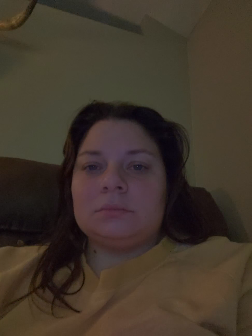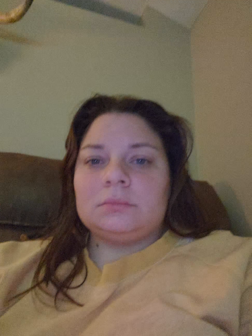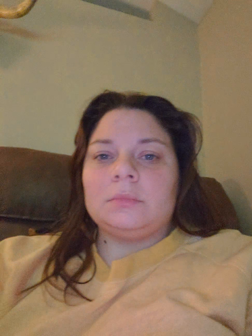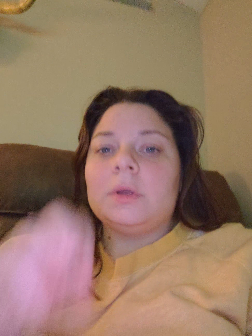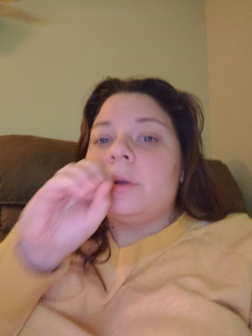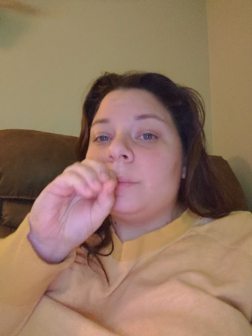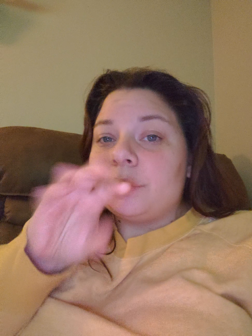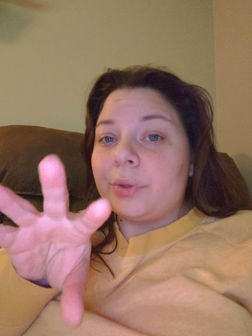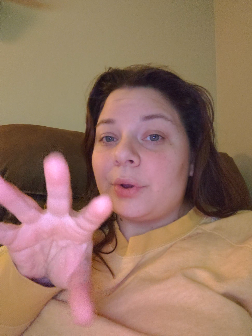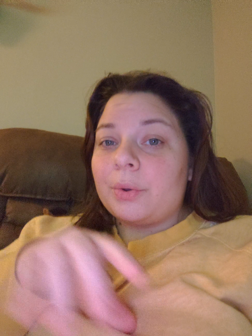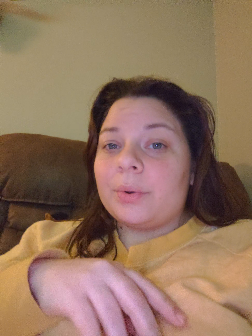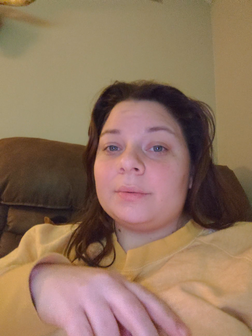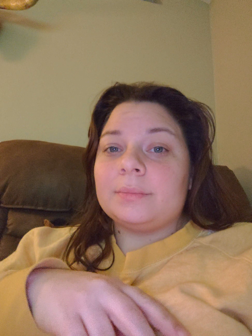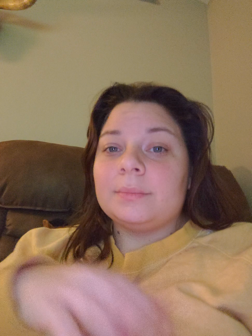blow